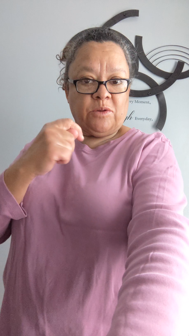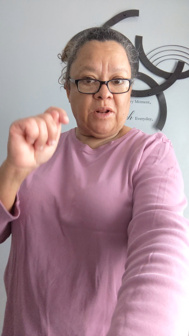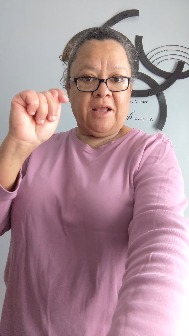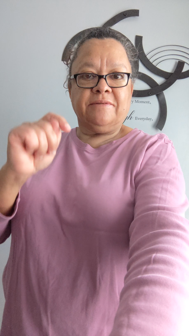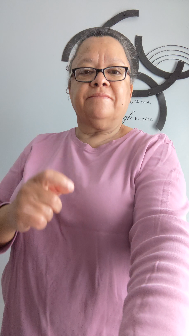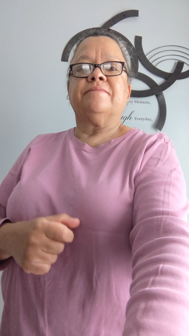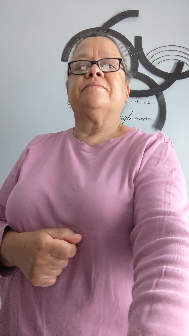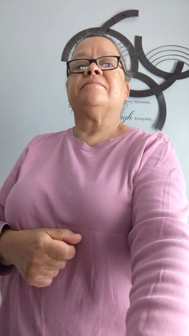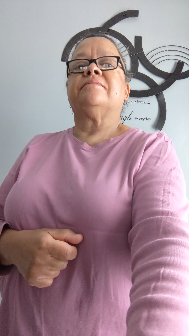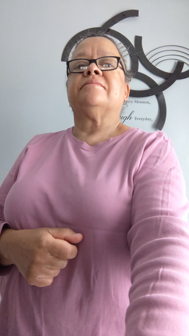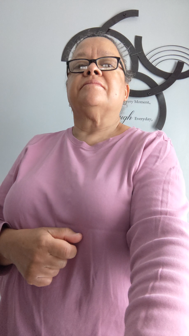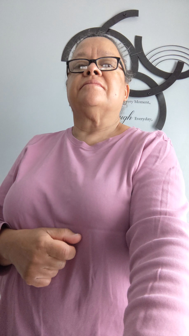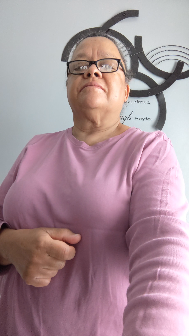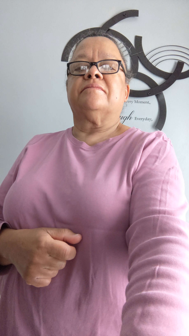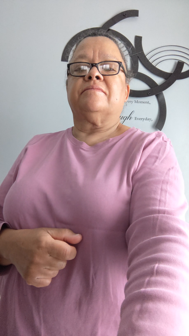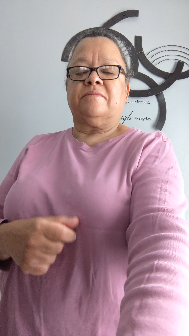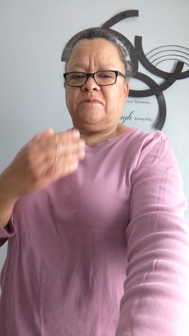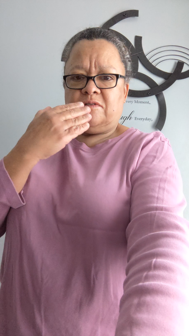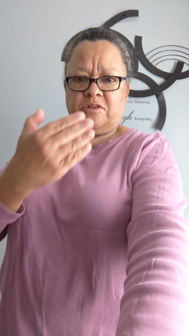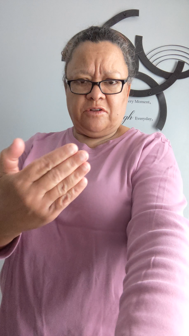good